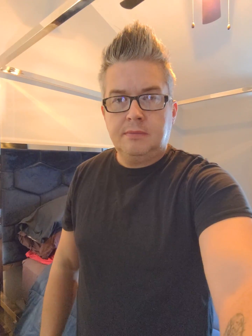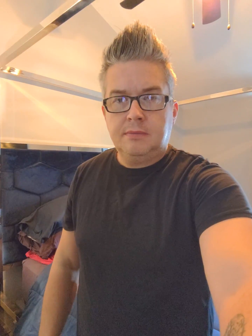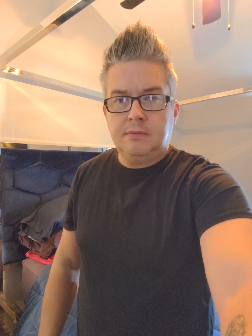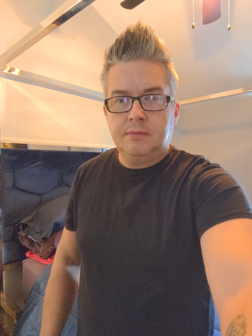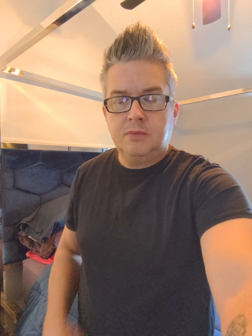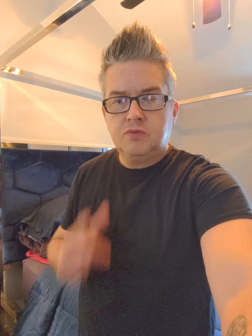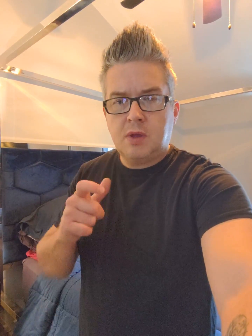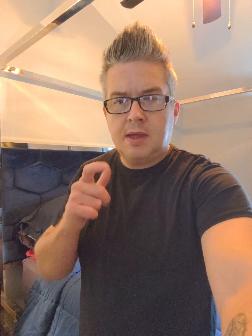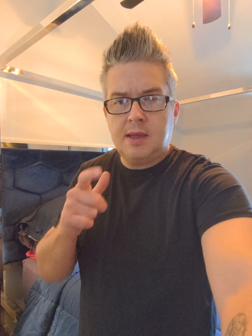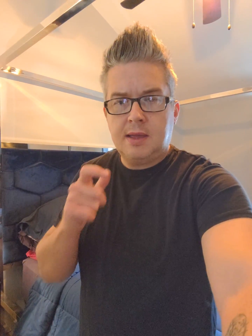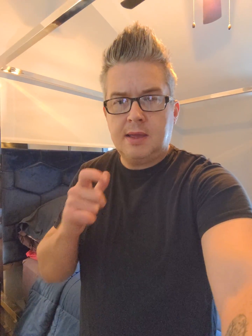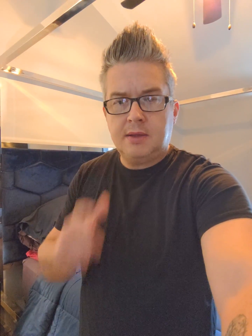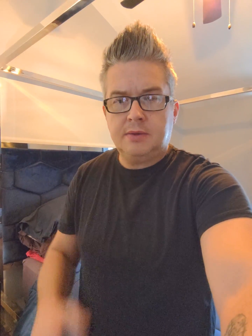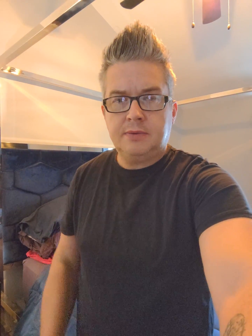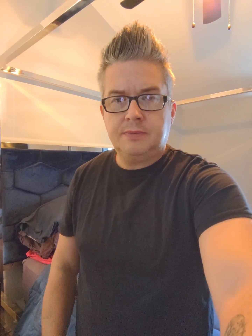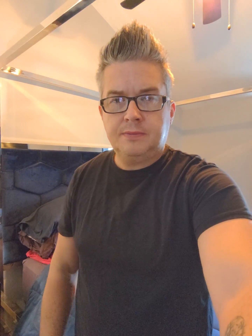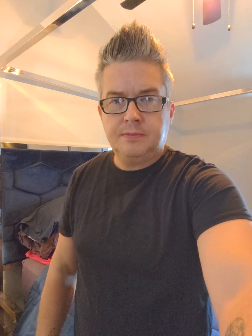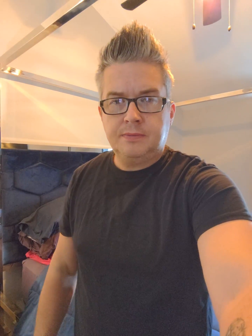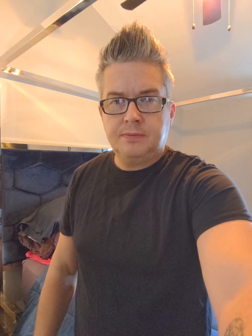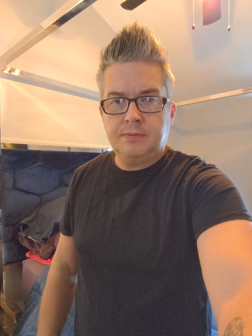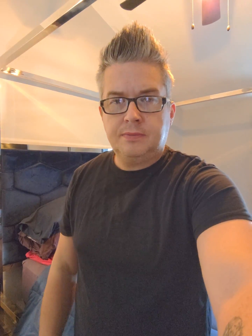run